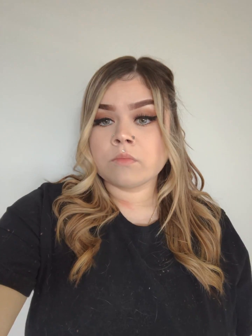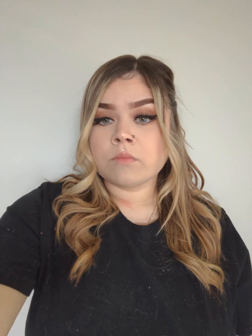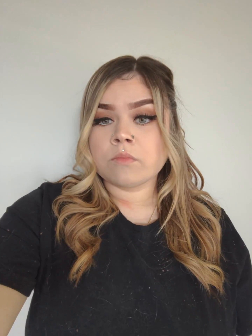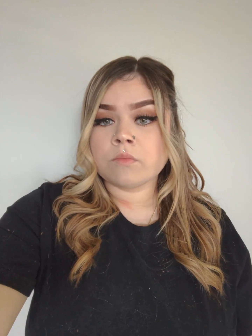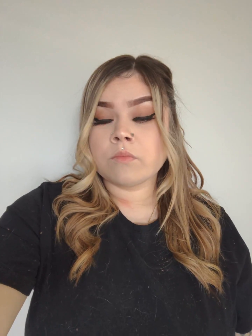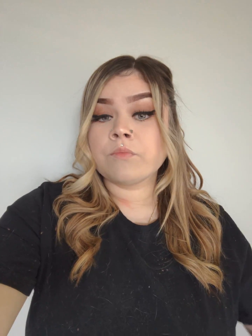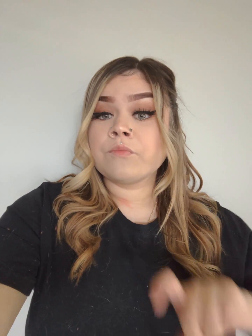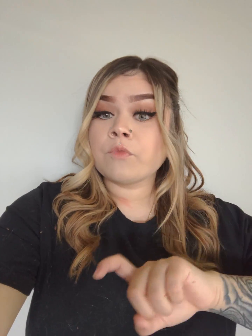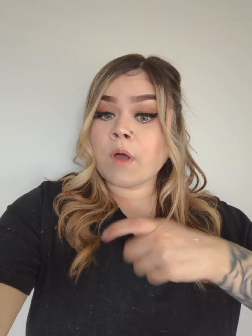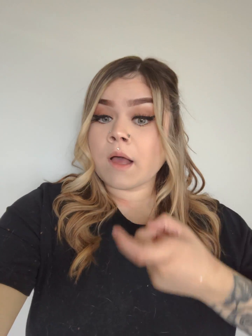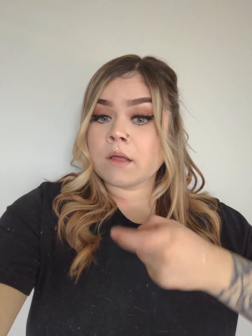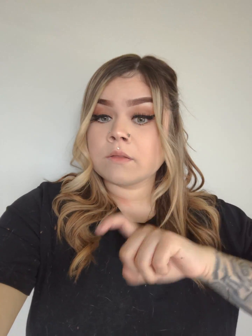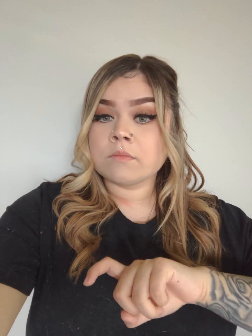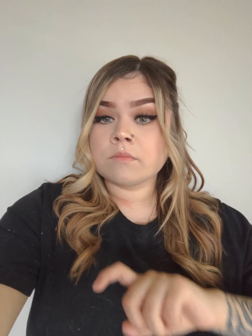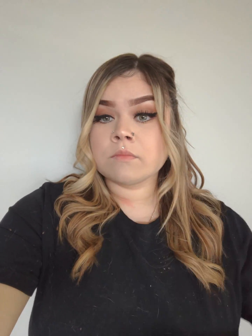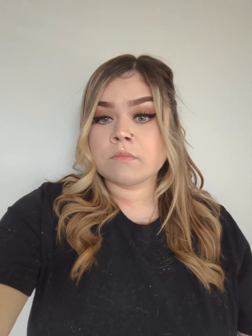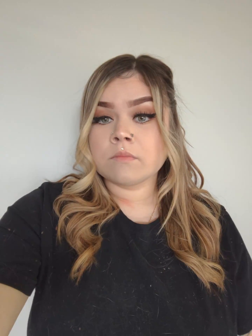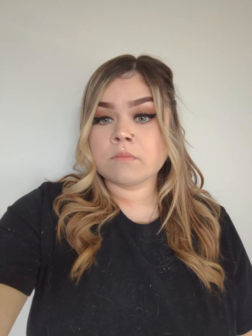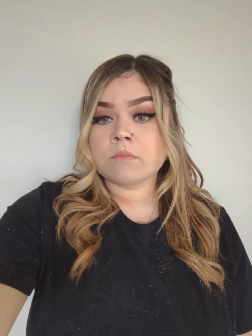friend